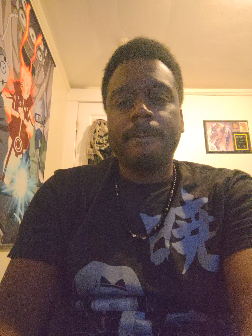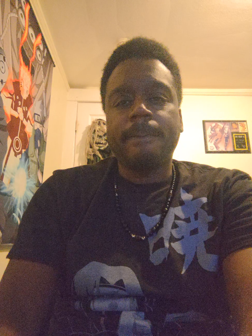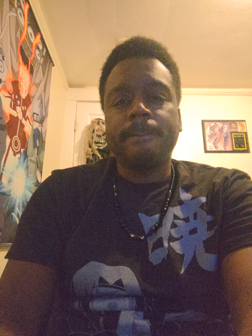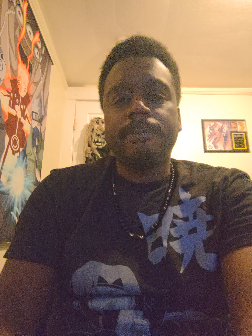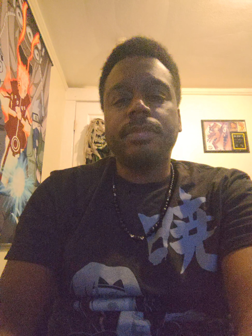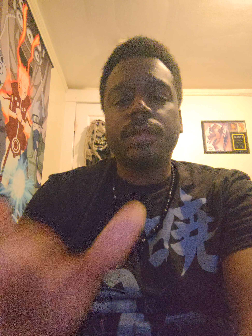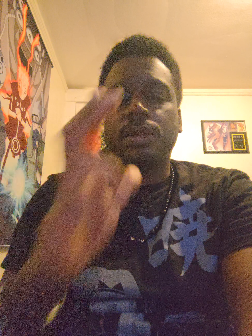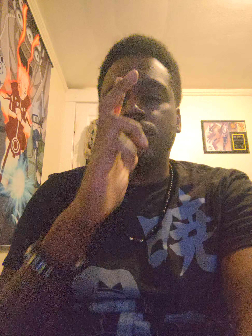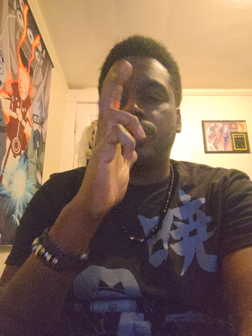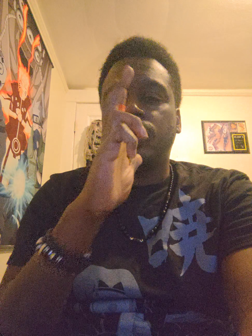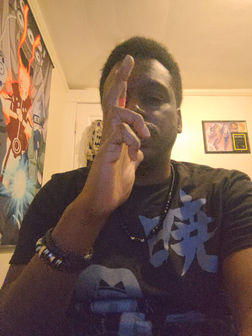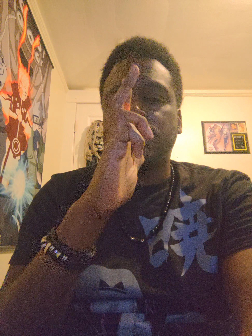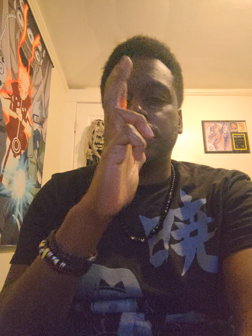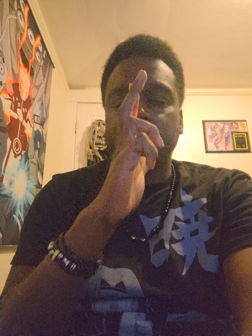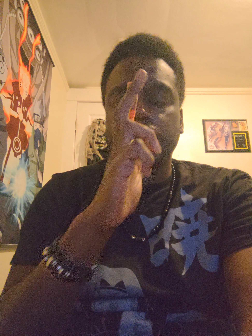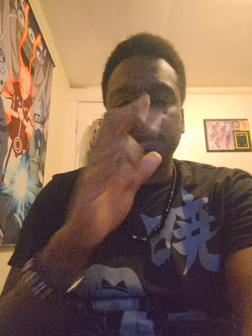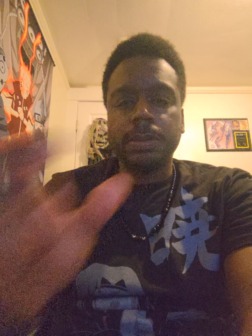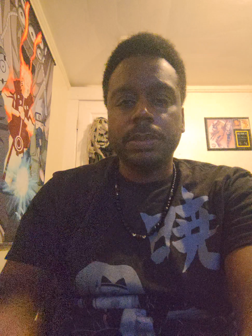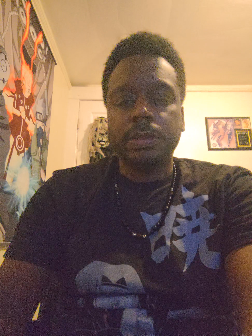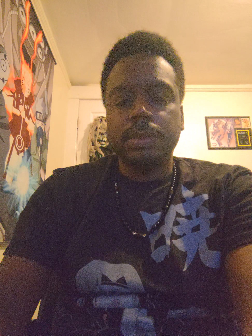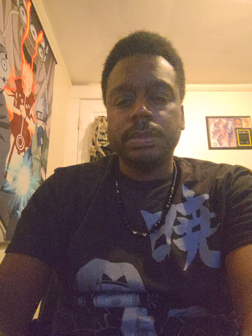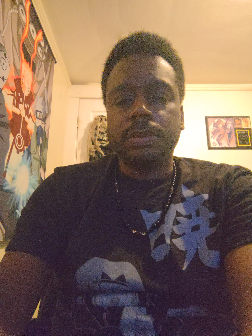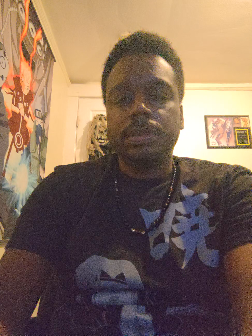hen